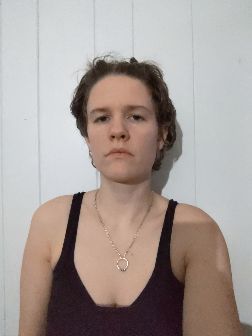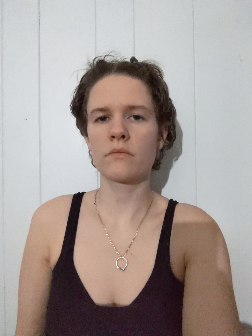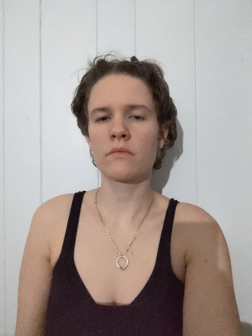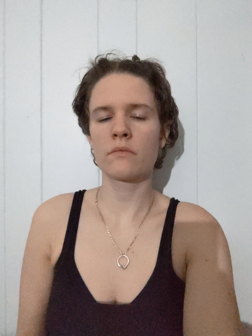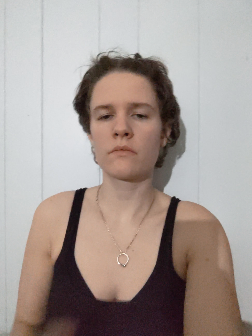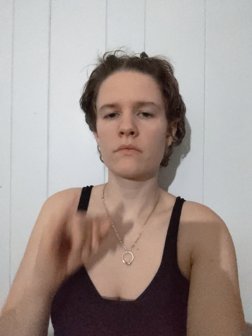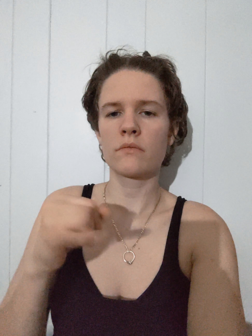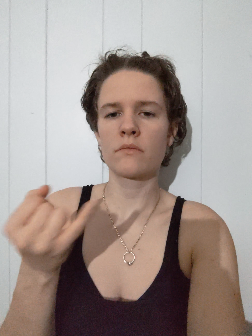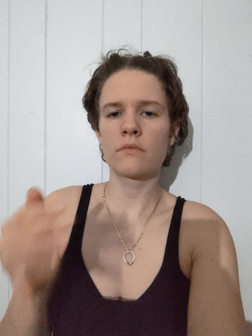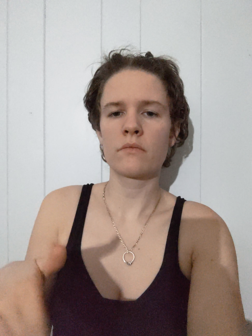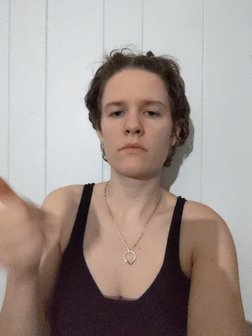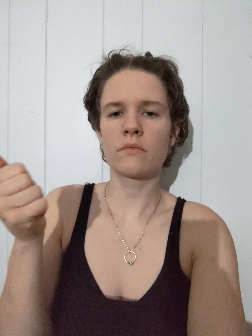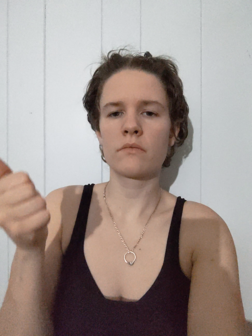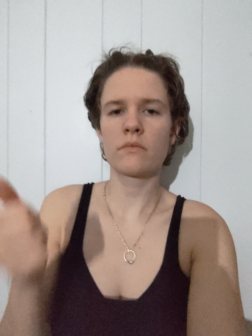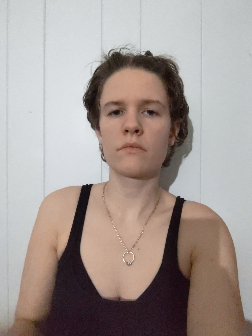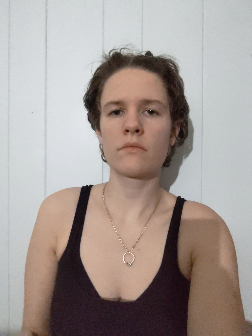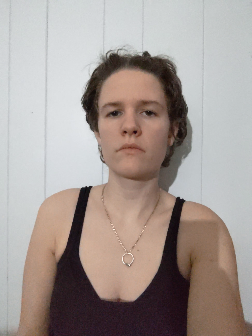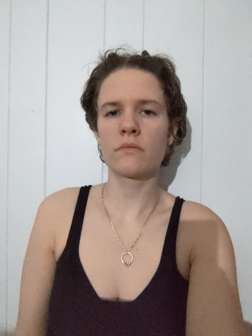jeans